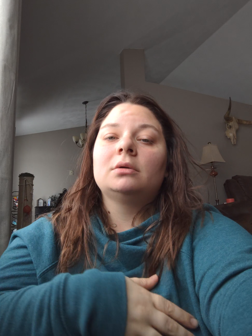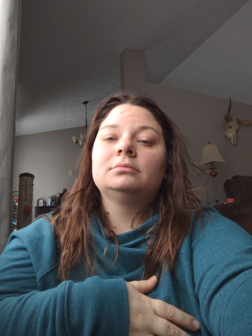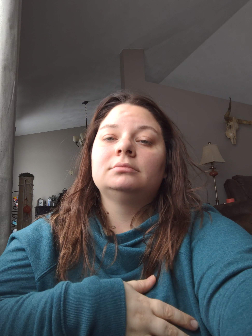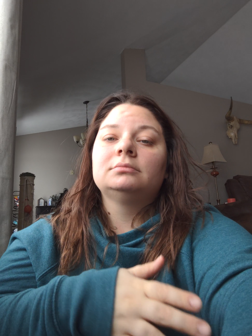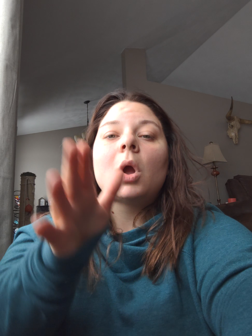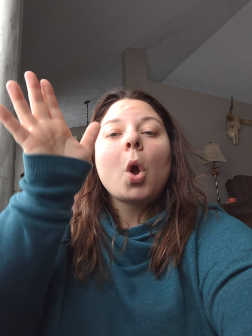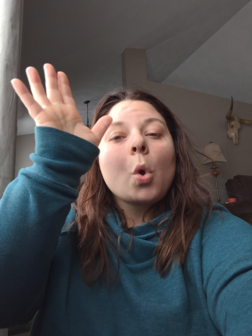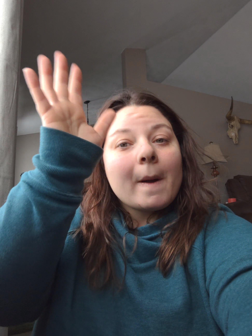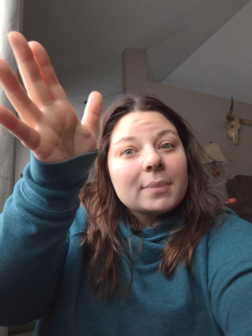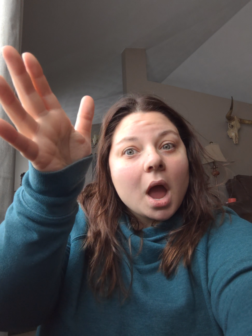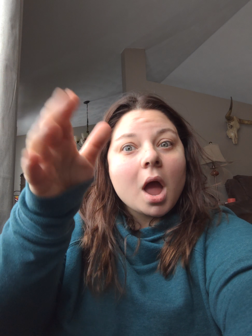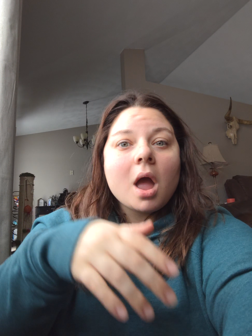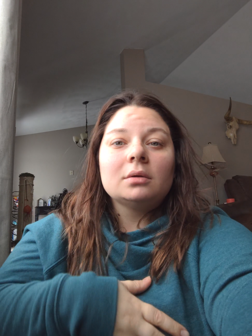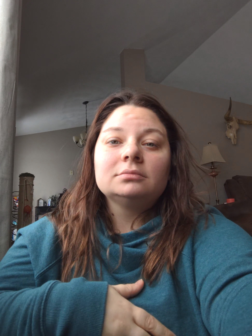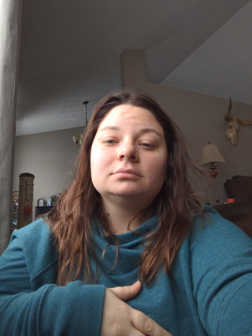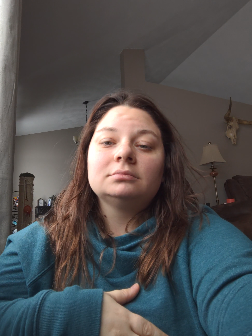grandpa